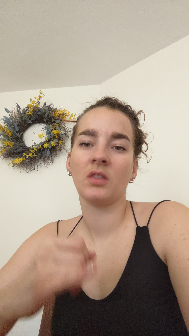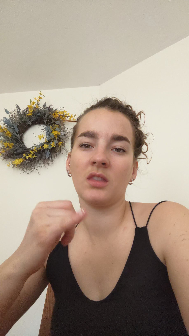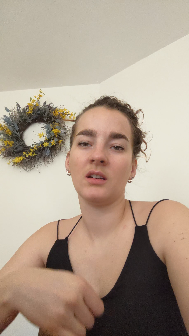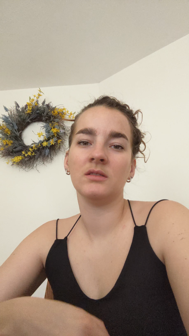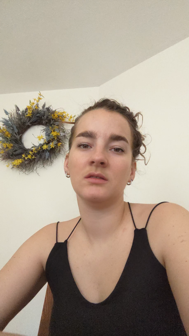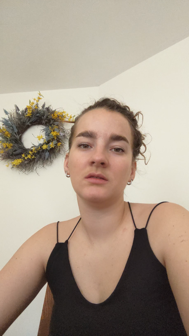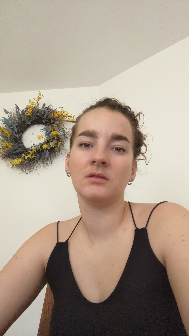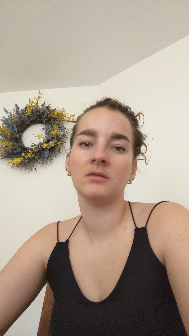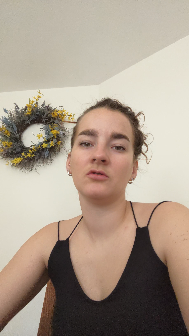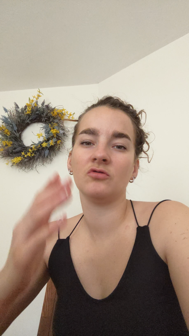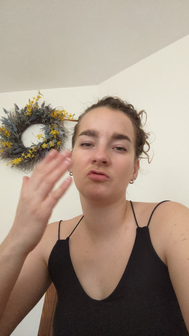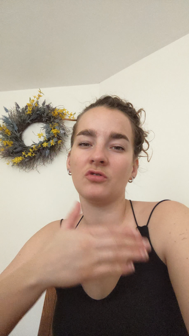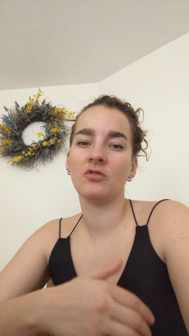dark